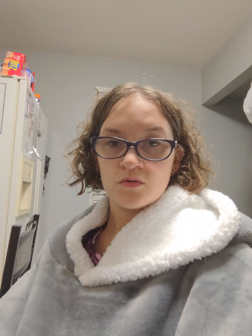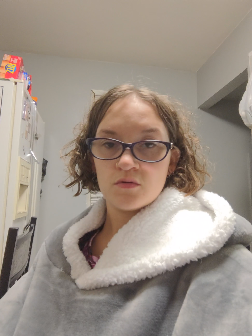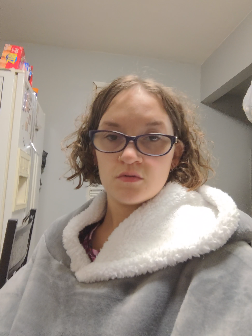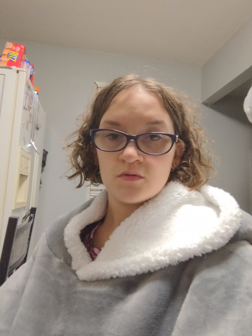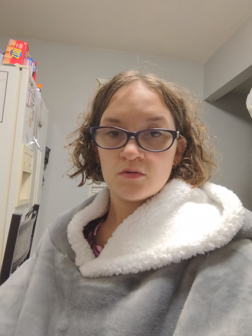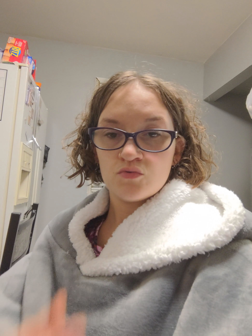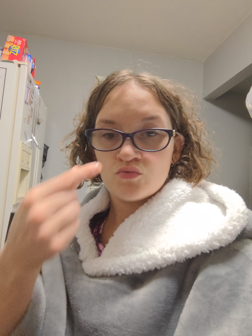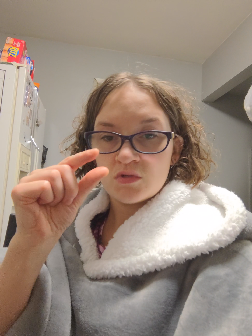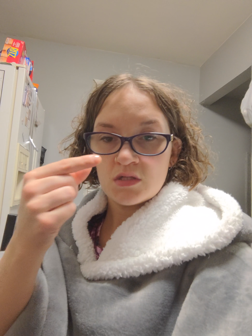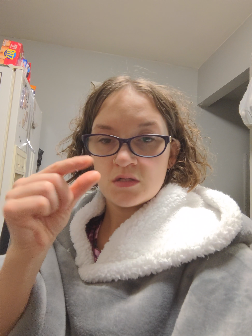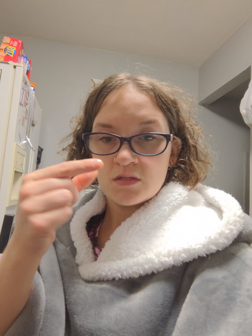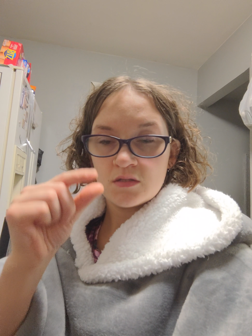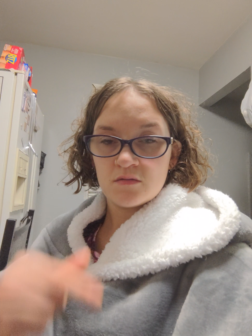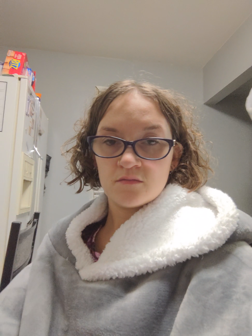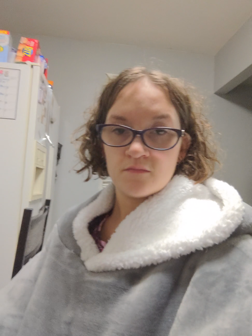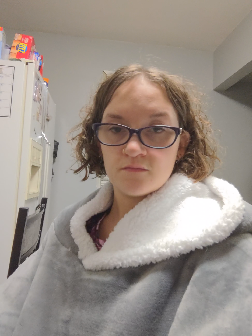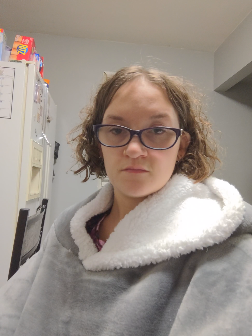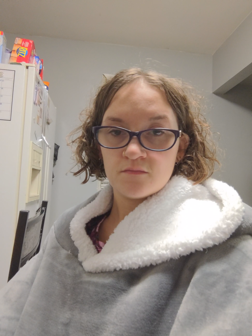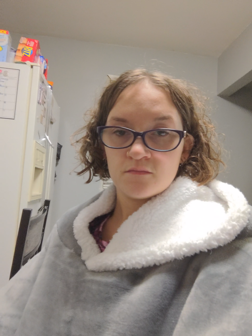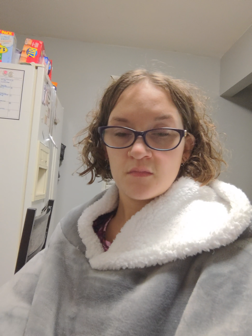green